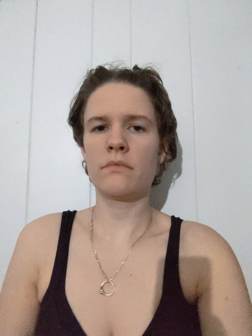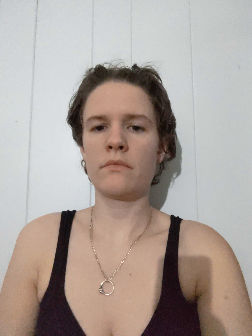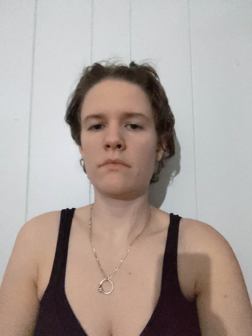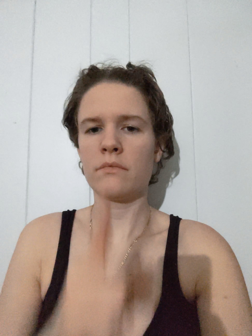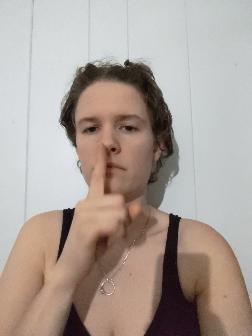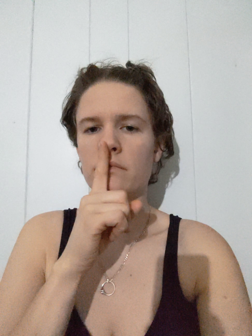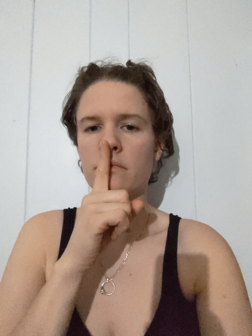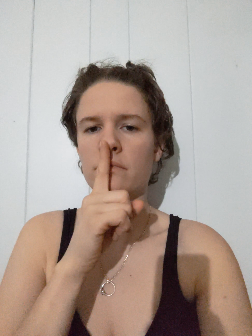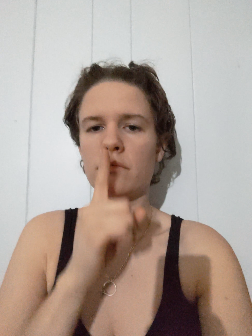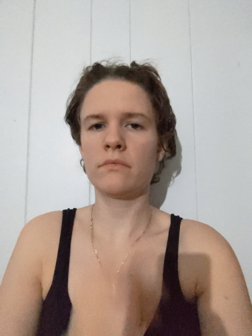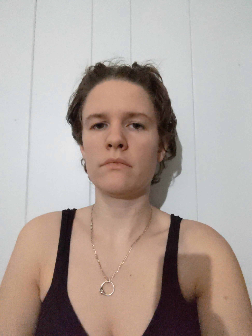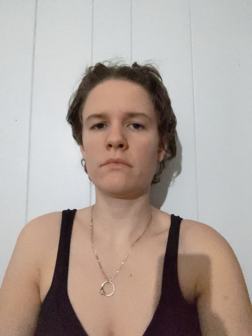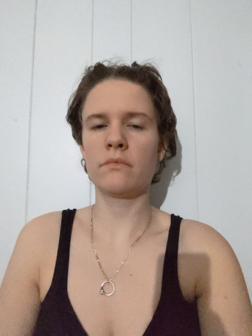shhh